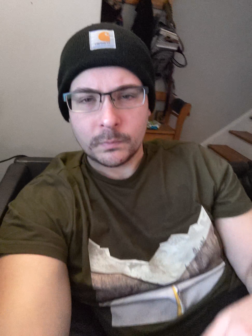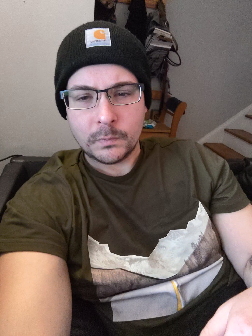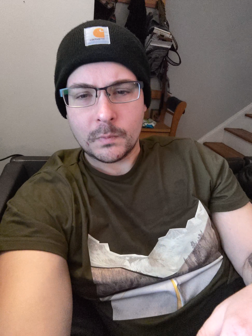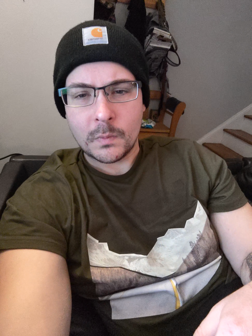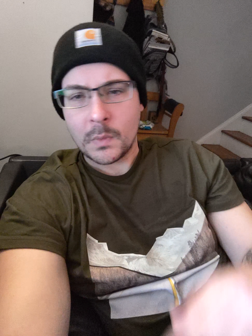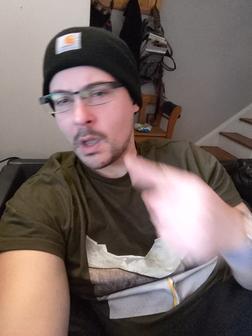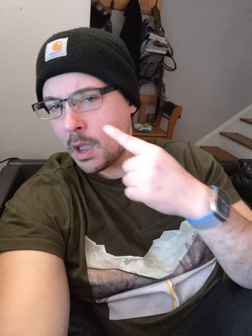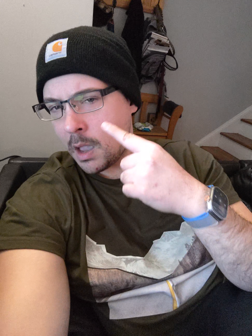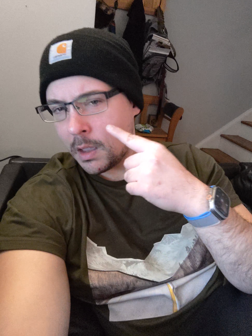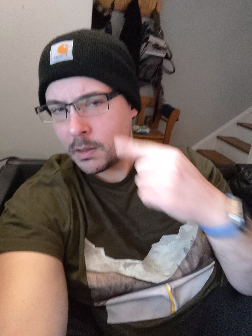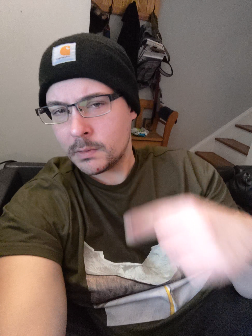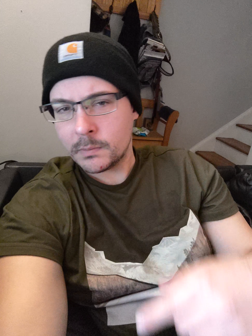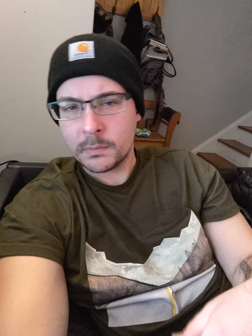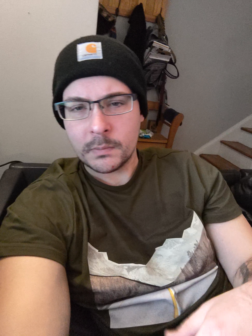eye